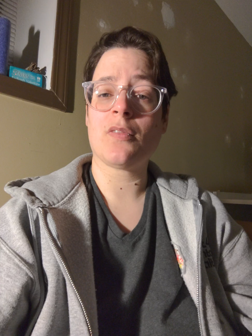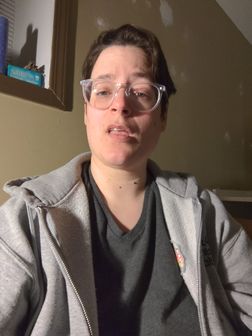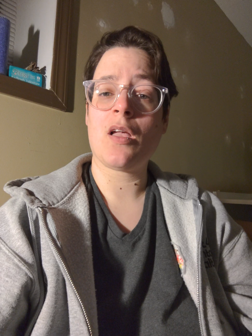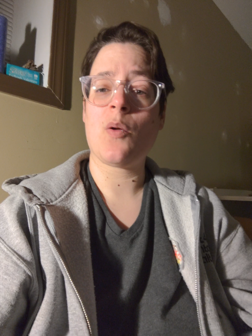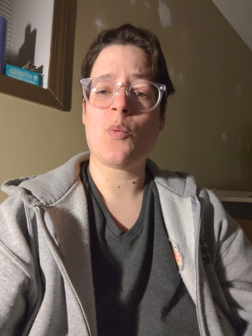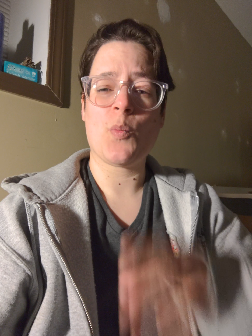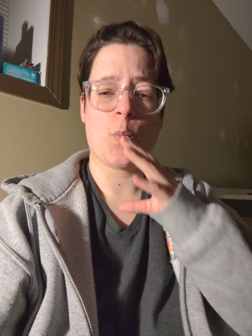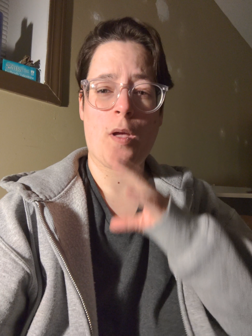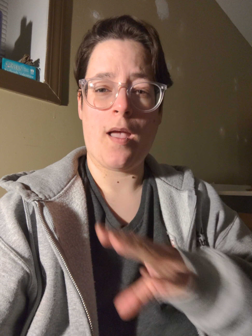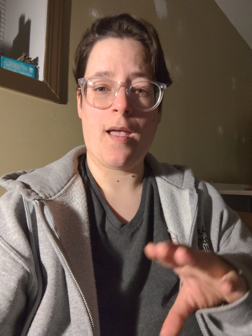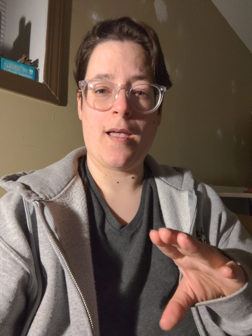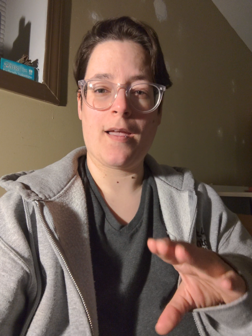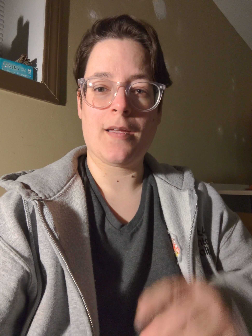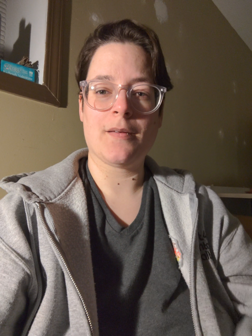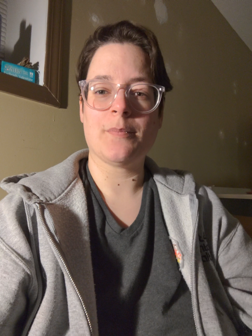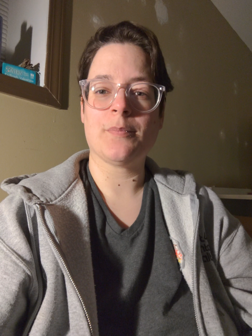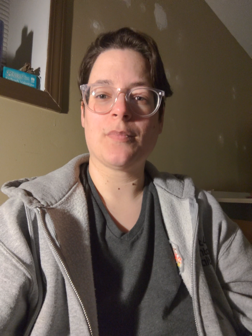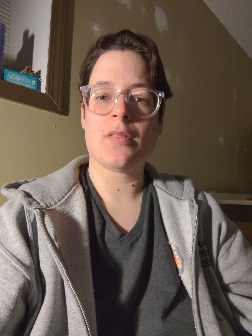quiet